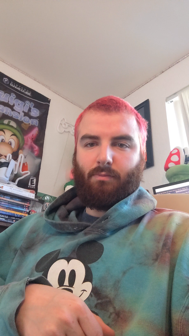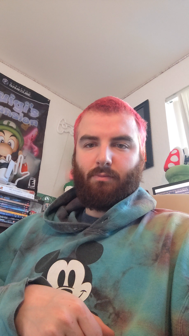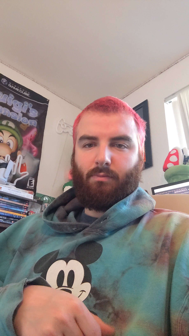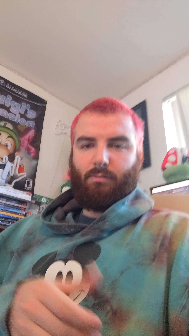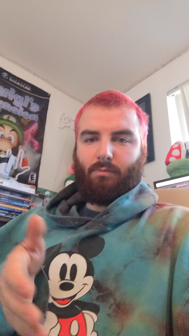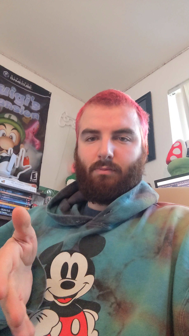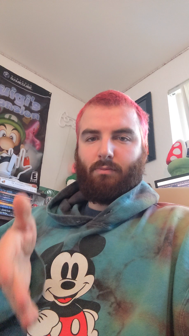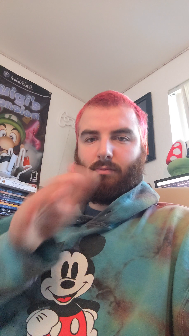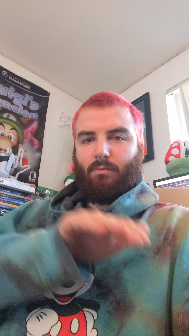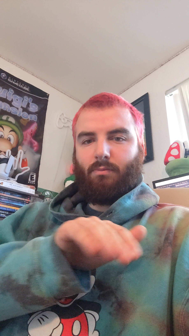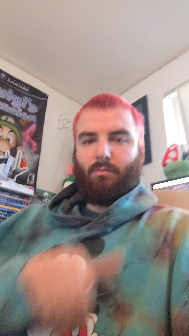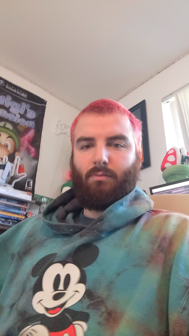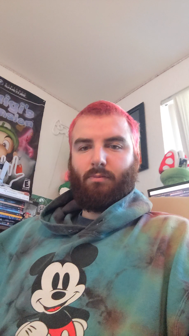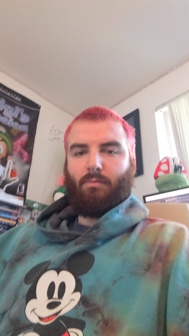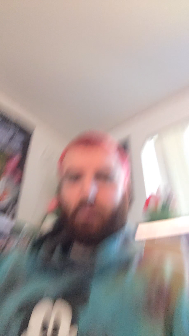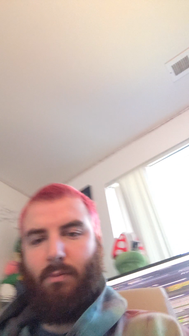cover